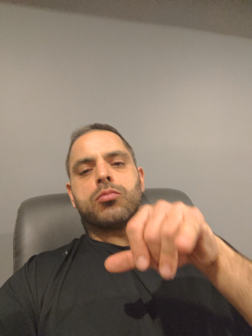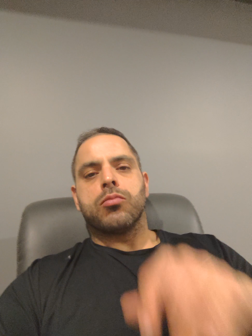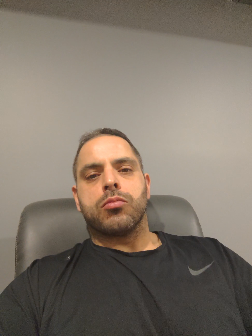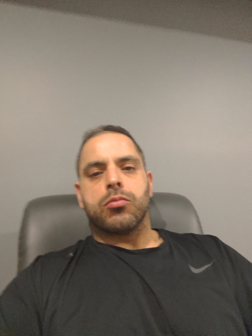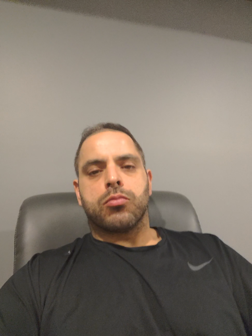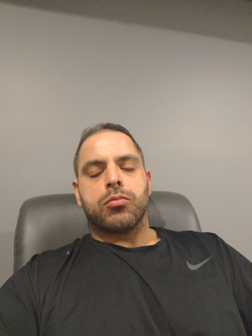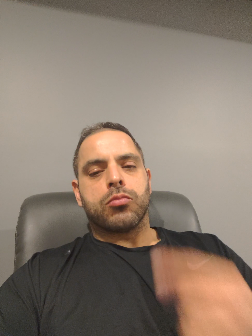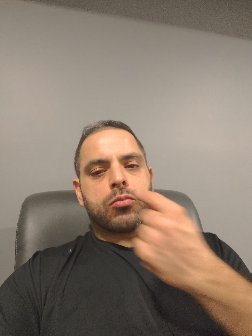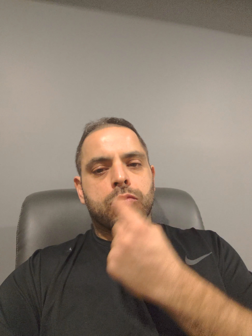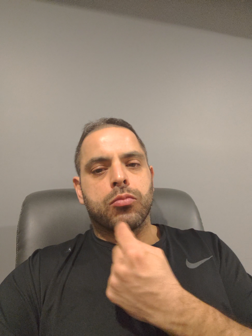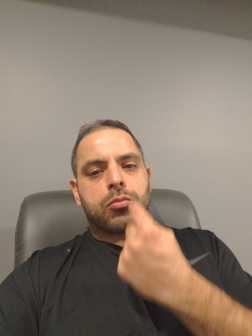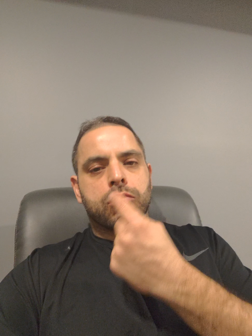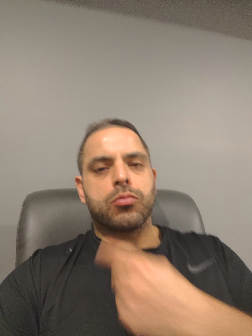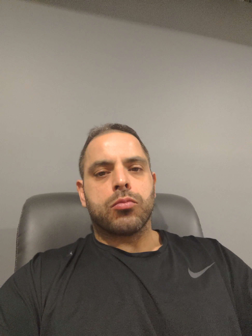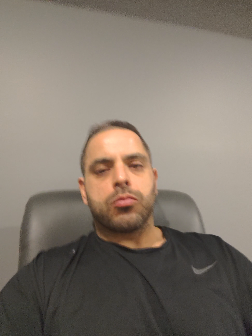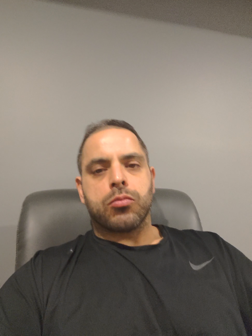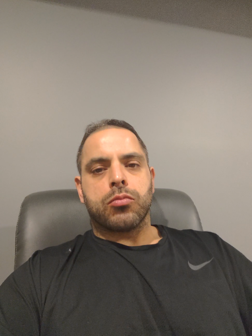mouth